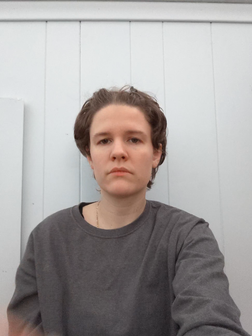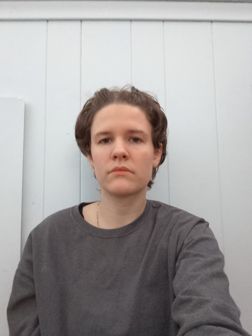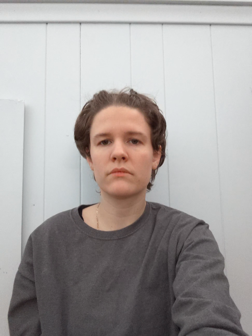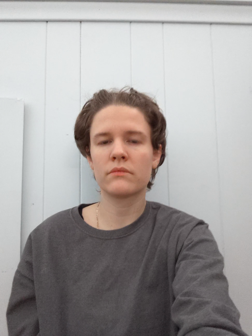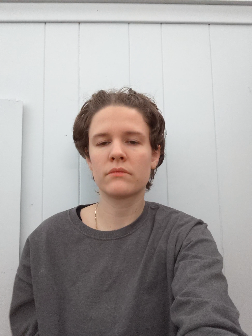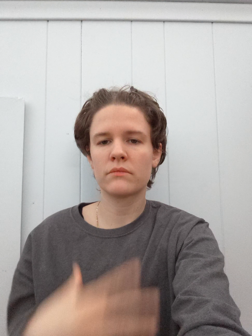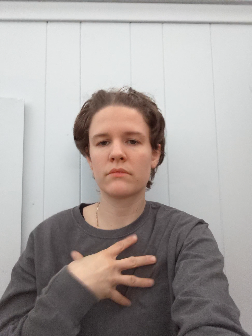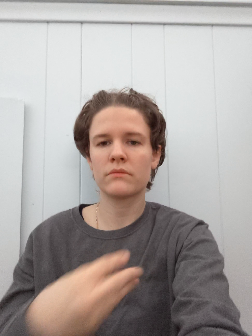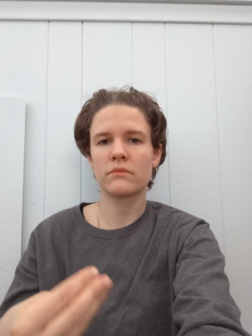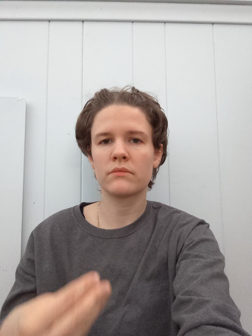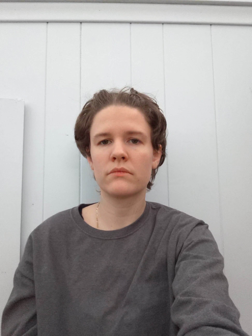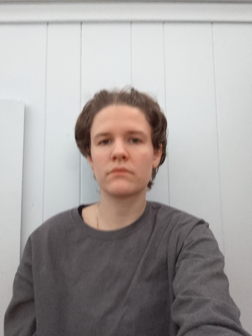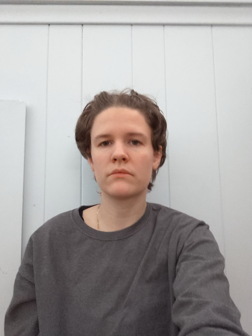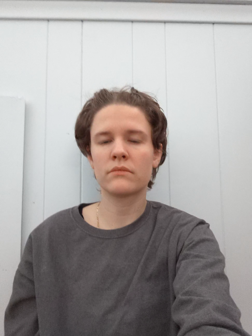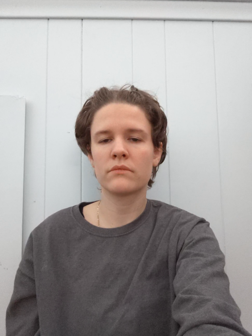white